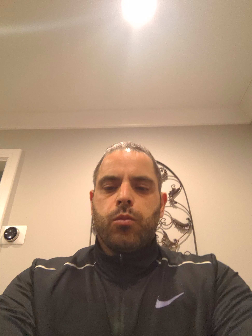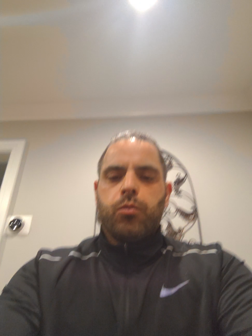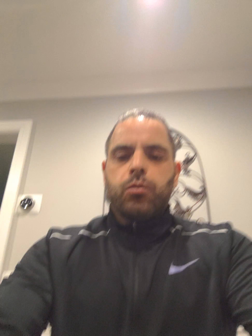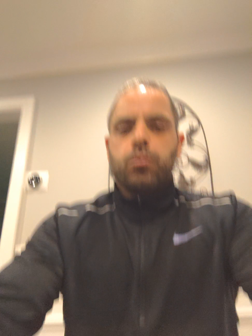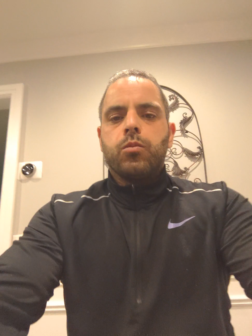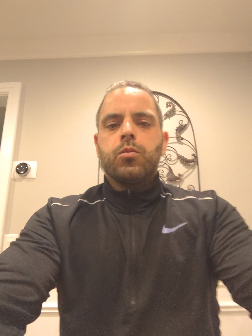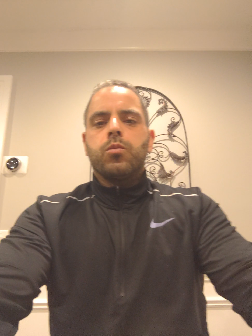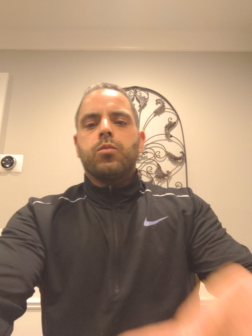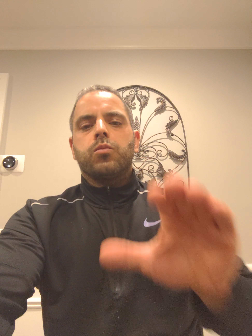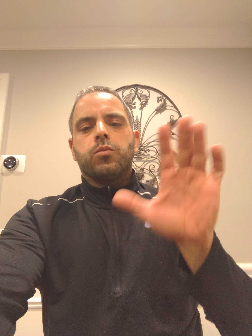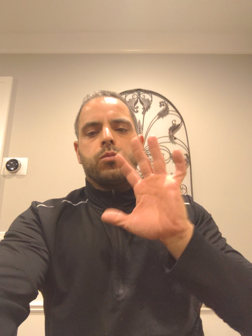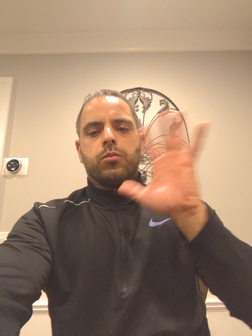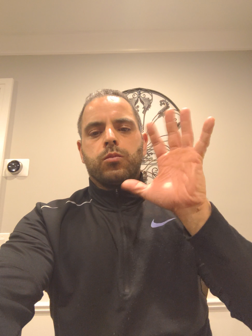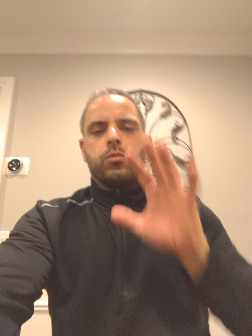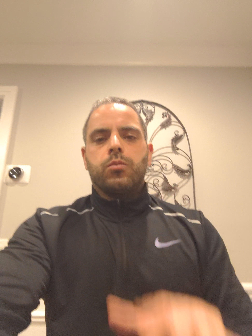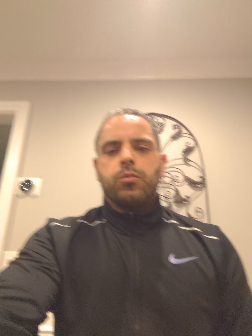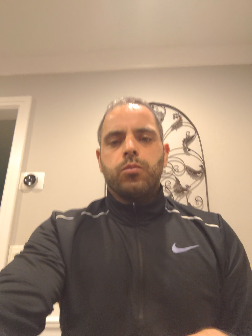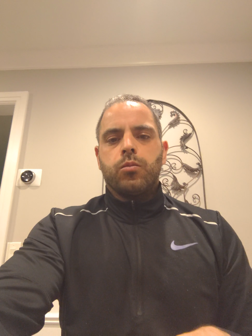bye